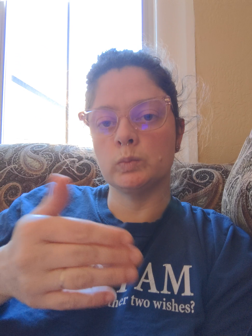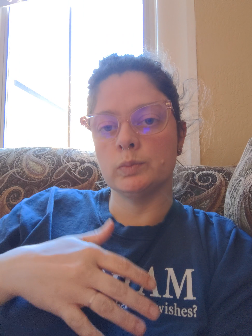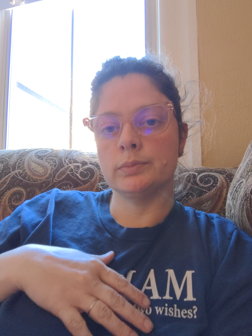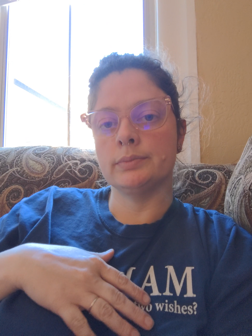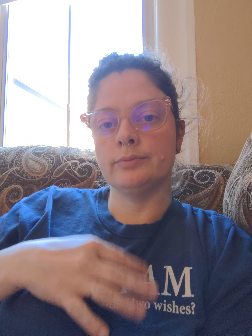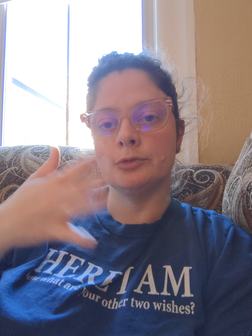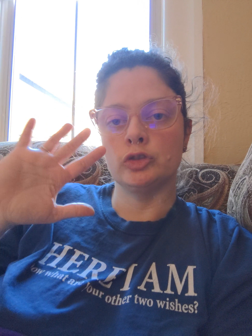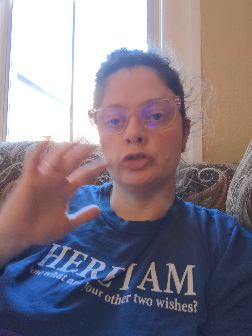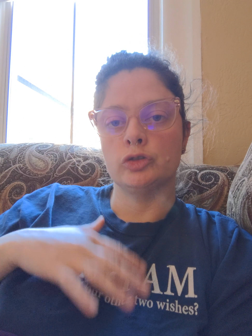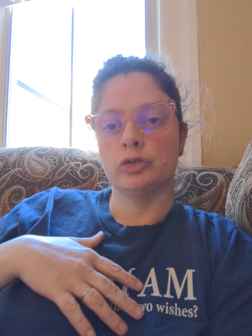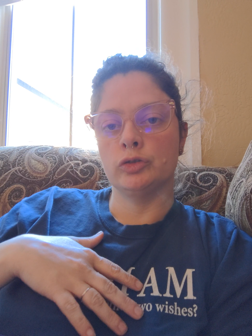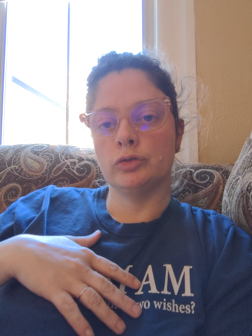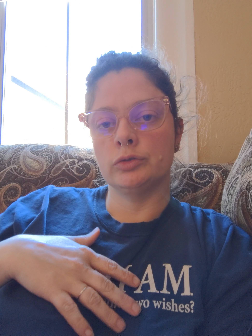finish